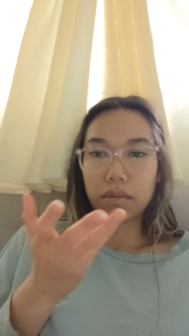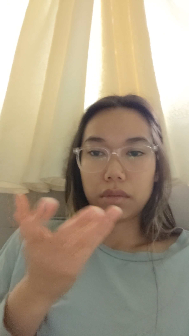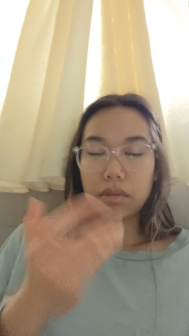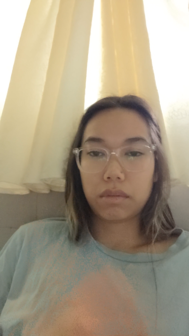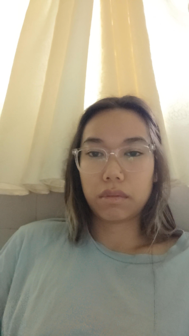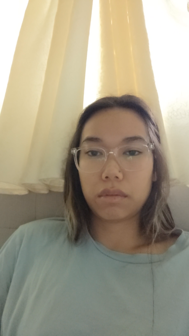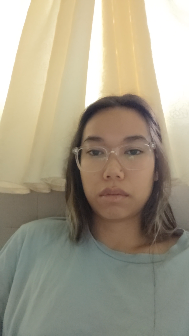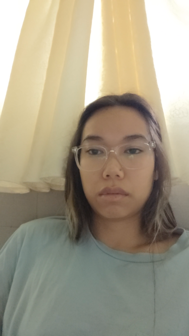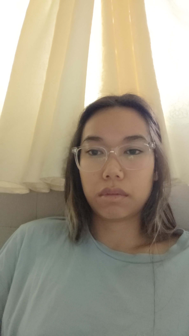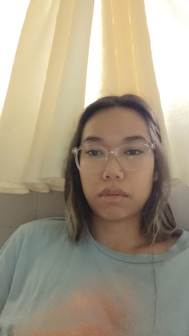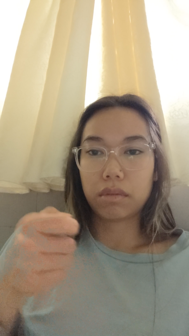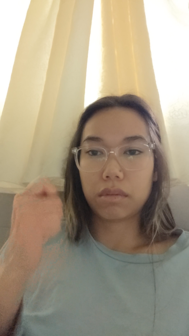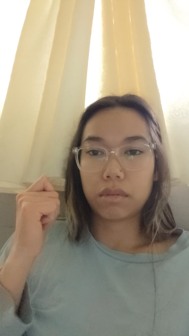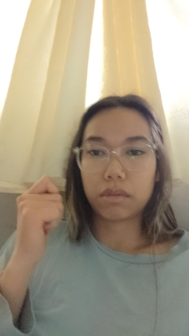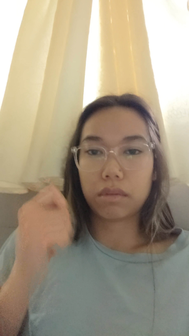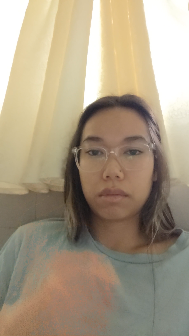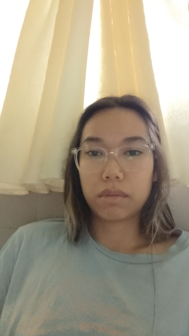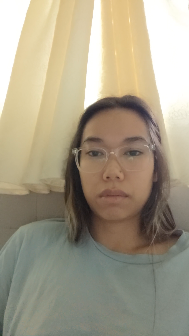pull